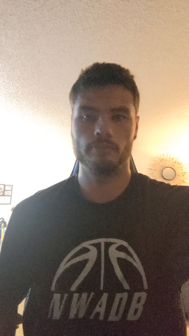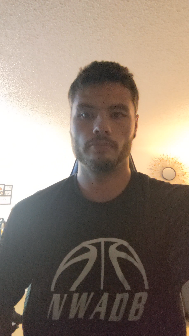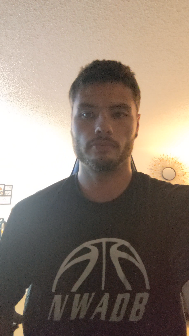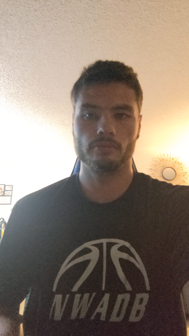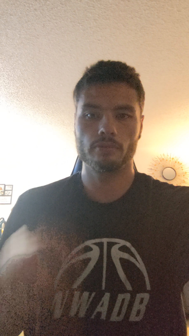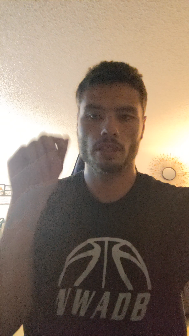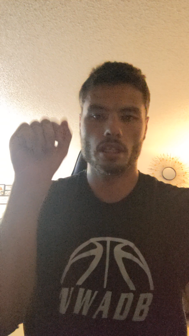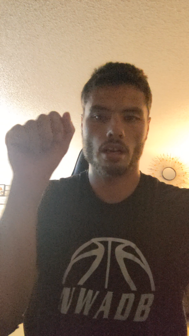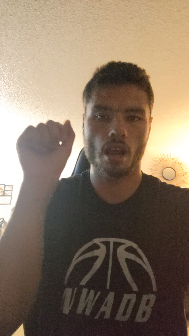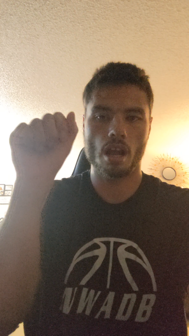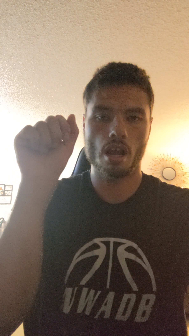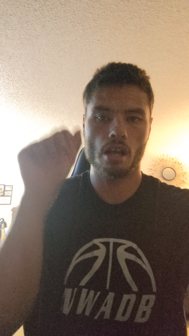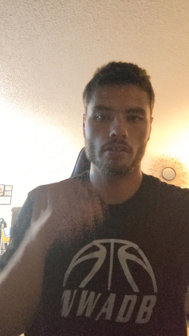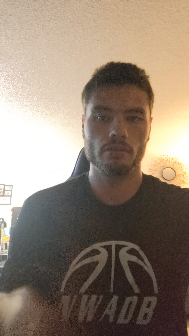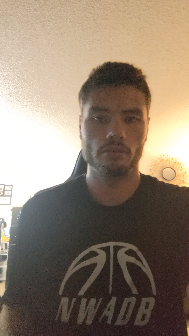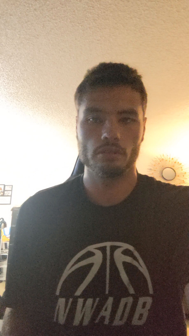knock